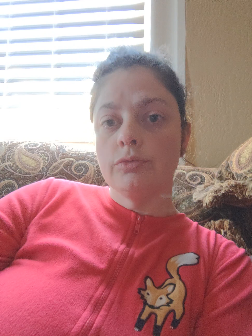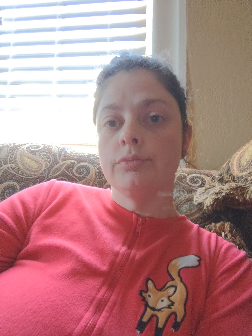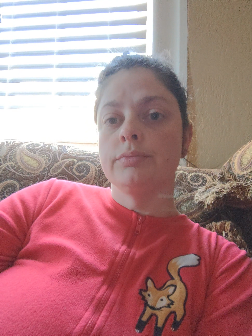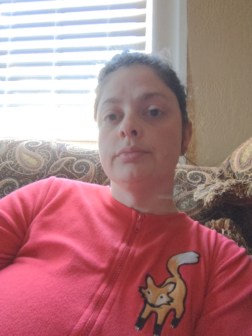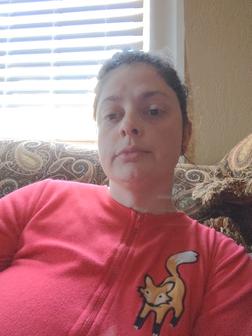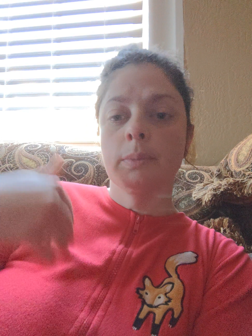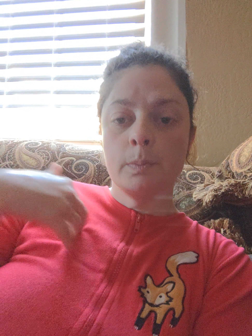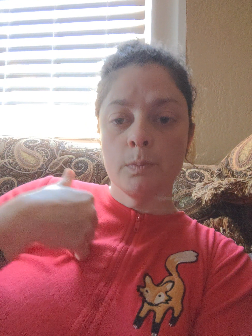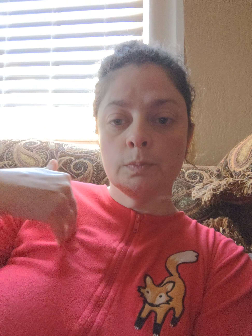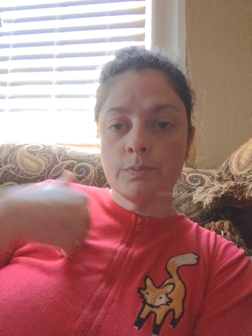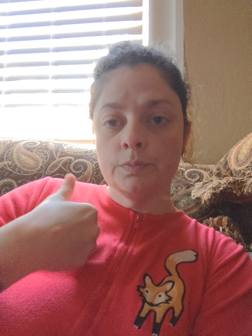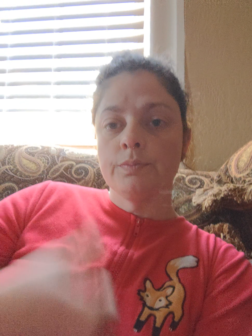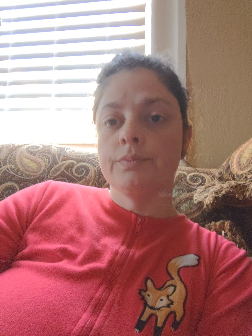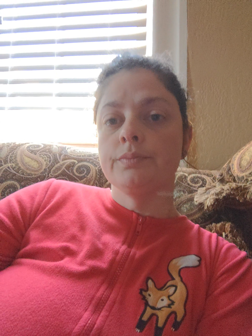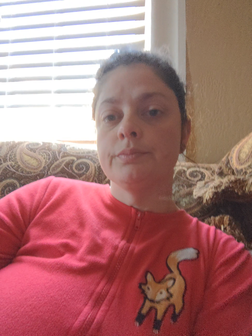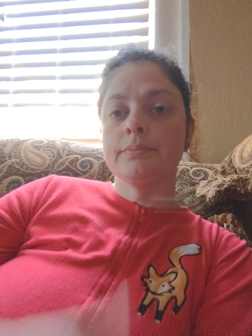animal